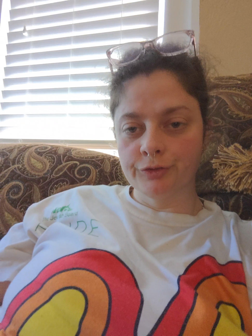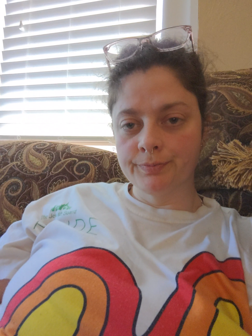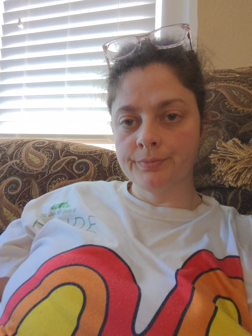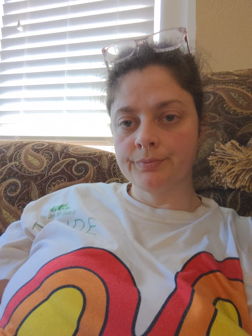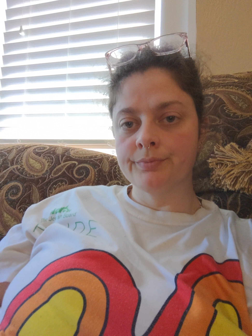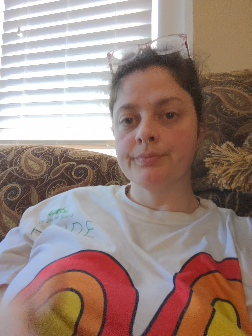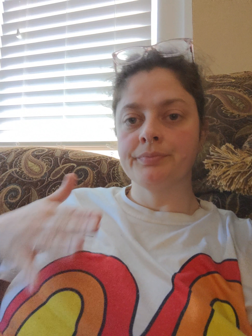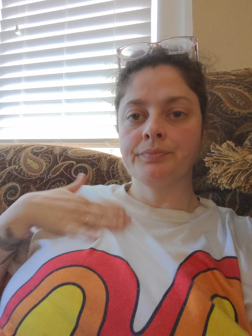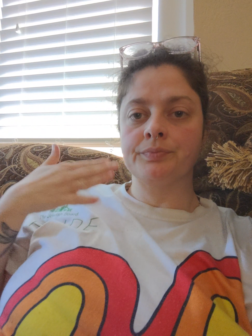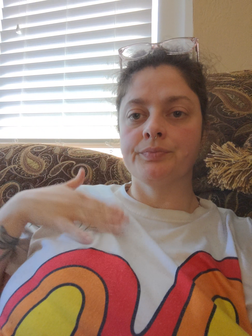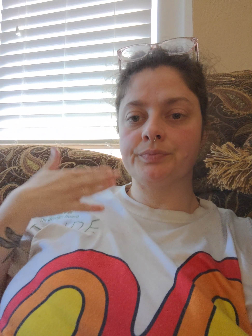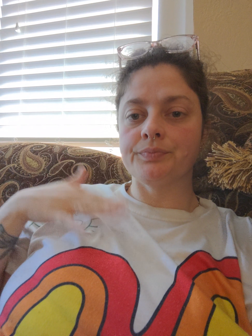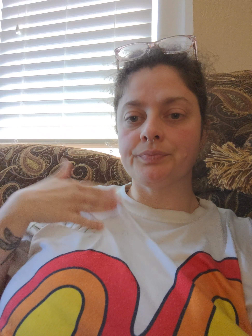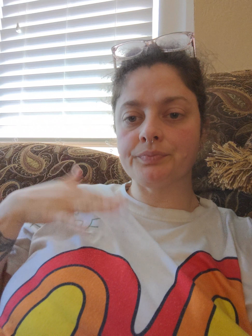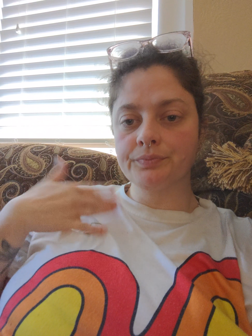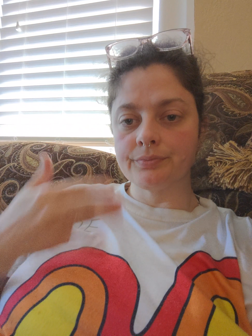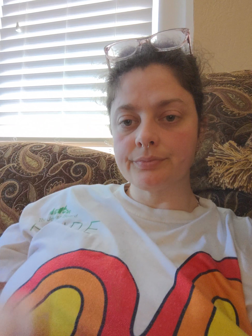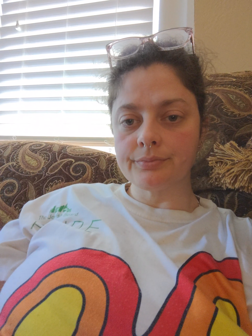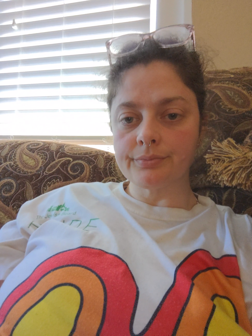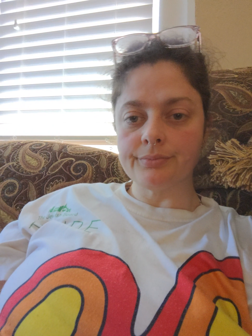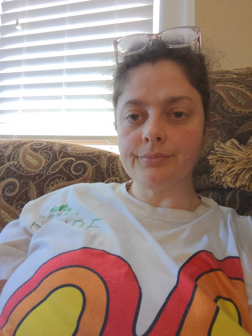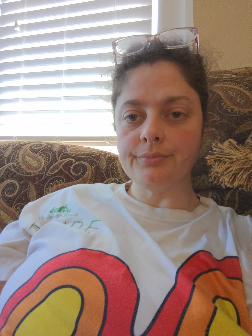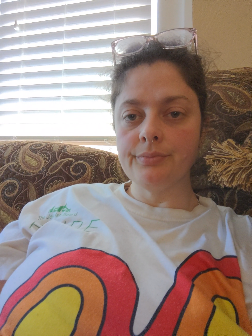happy